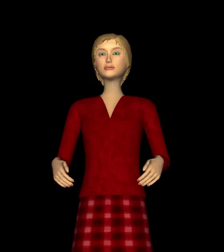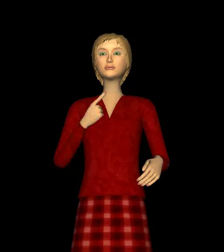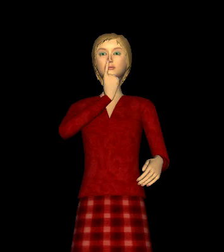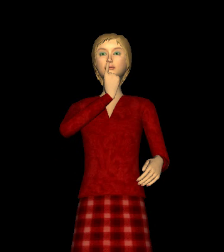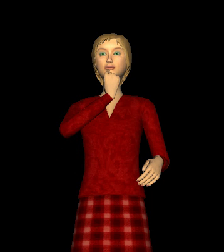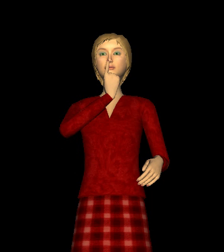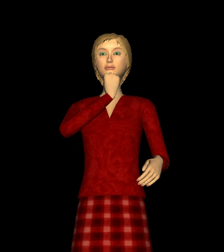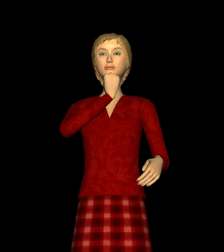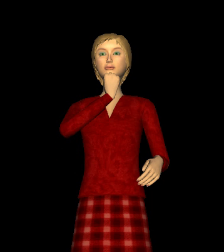أحمر